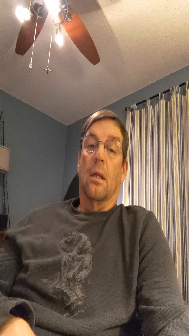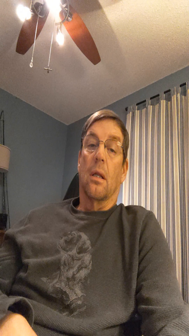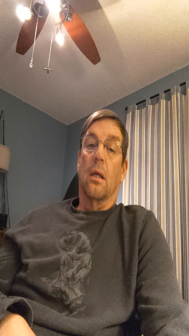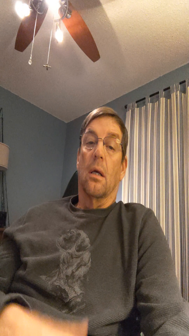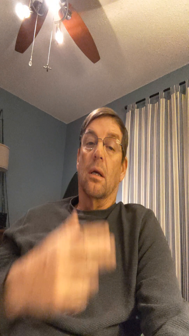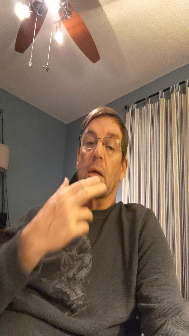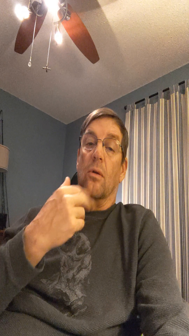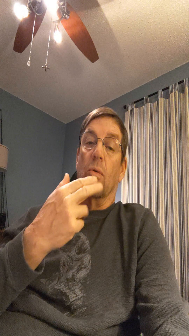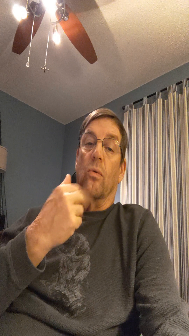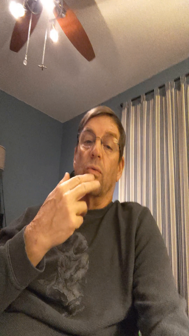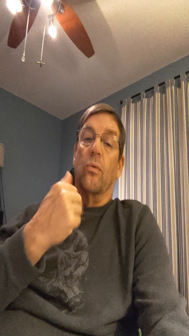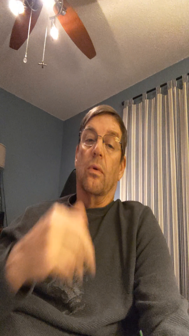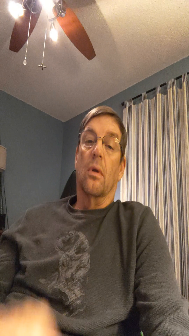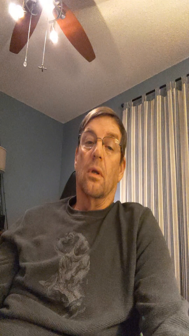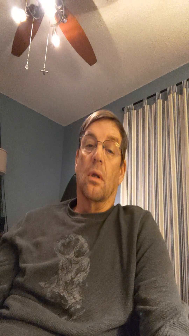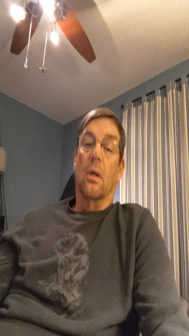cute